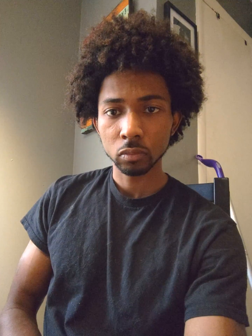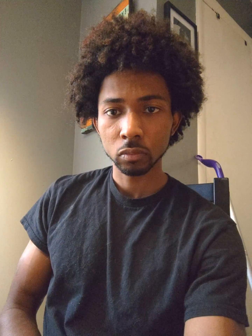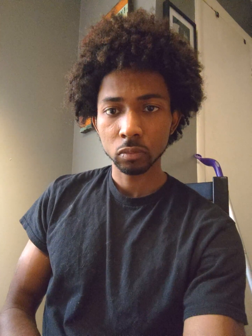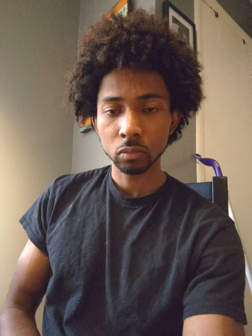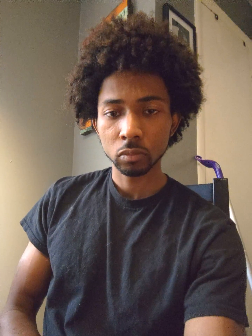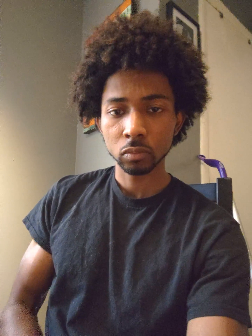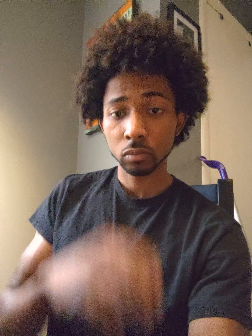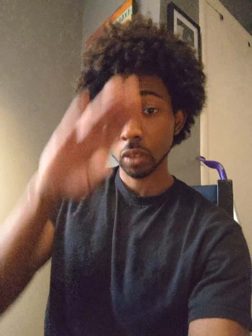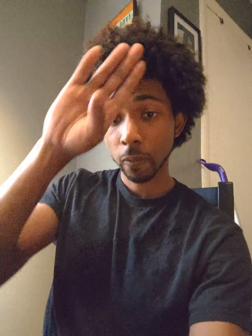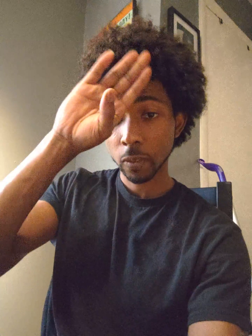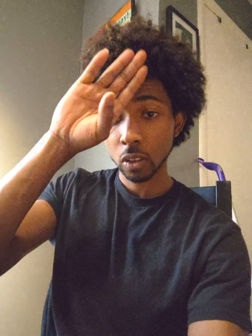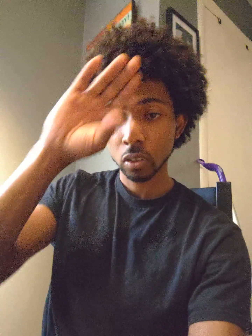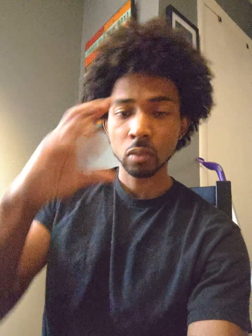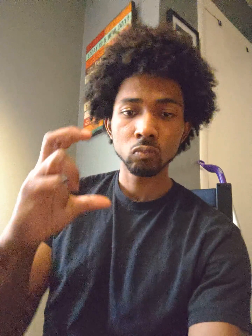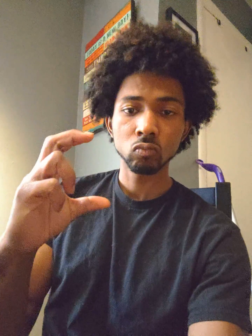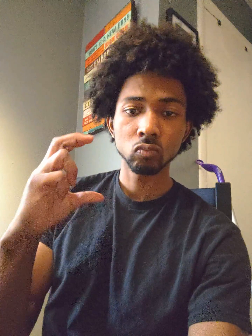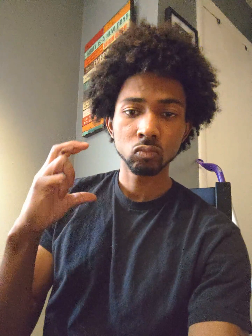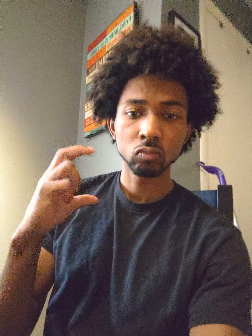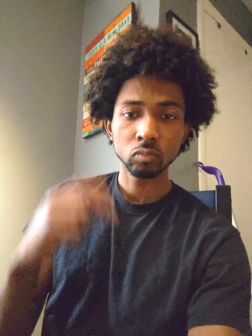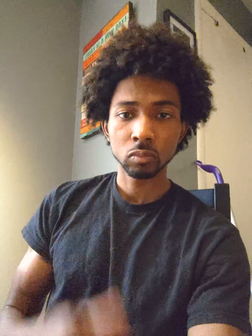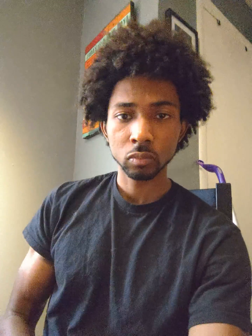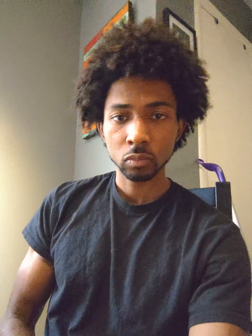fire truck